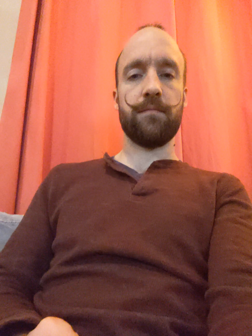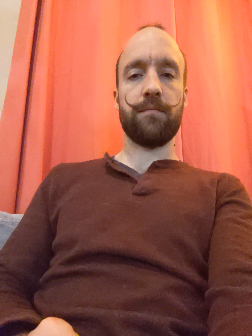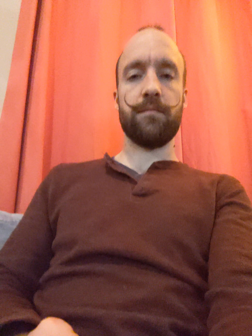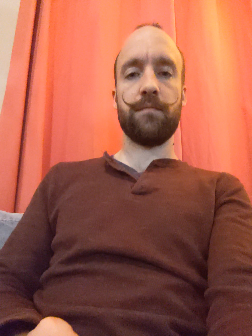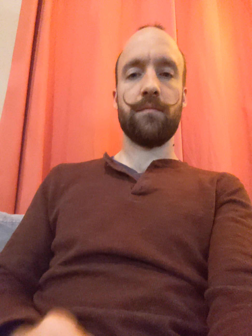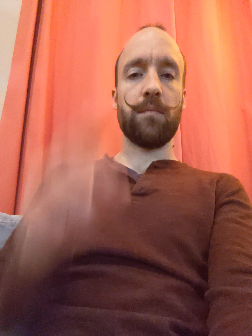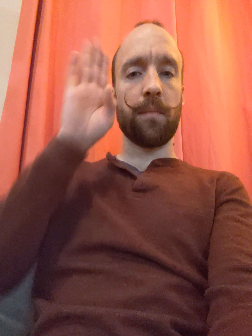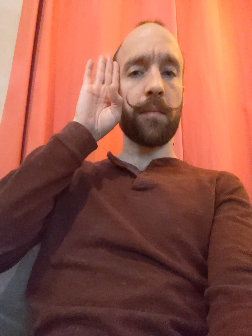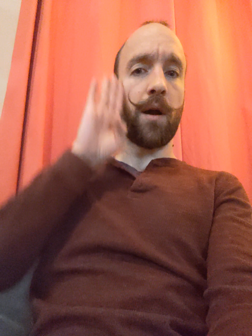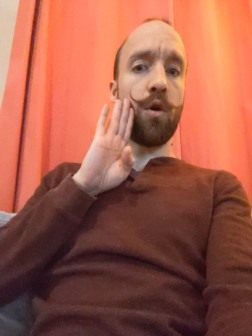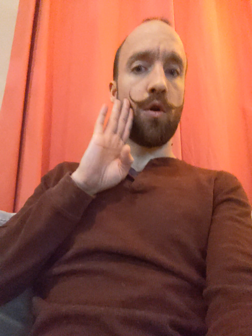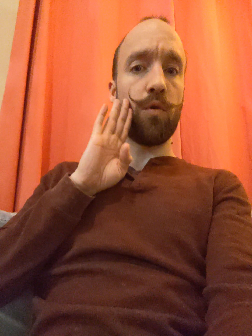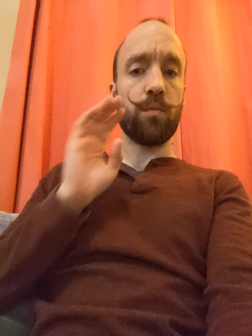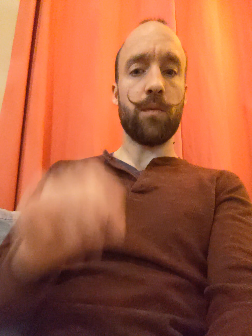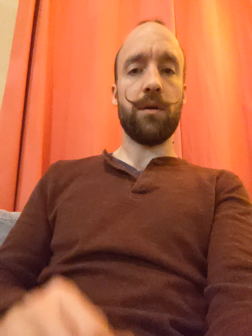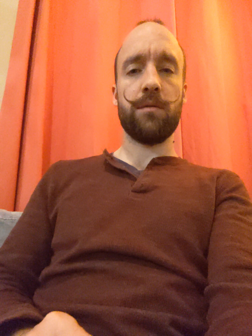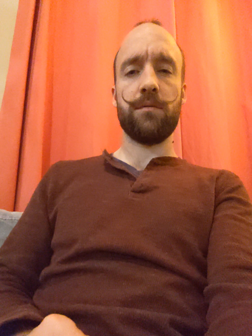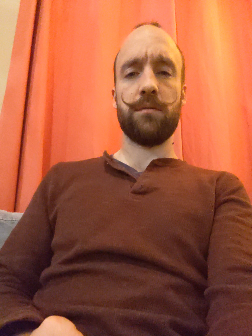brown